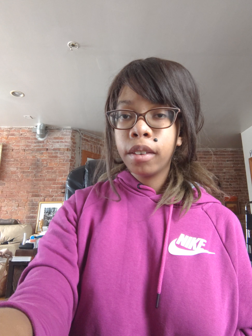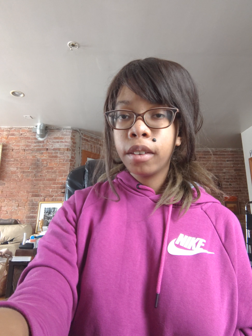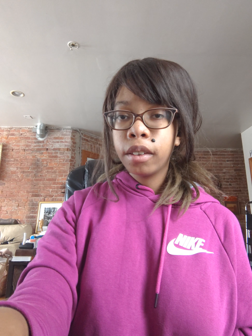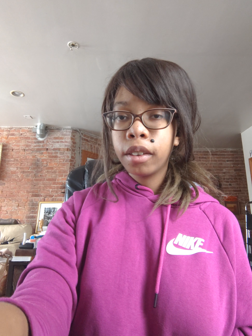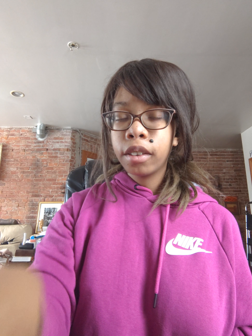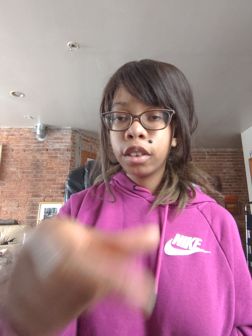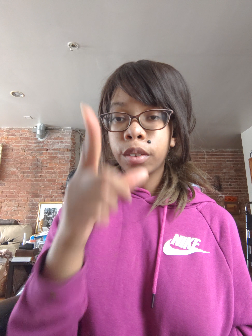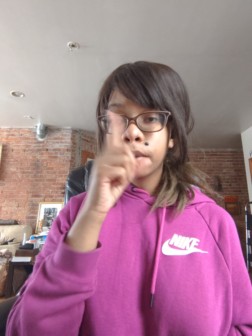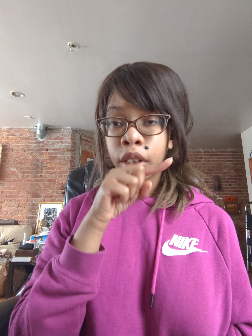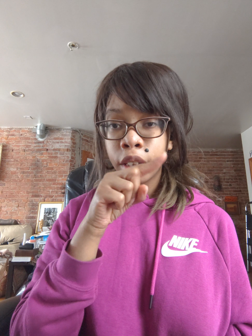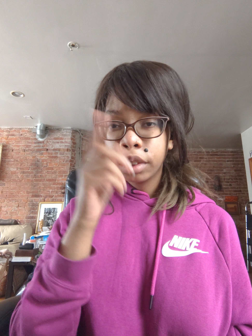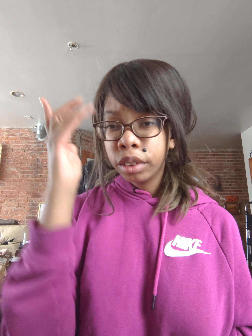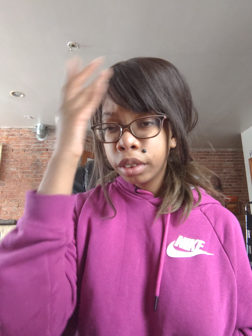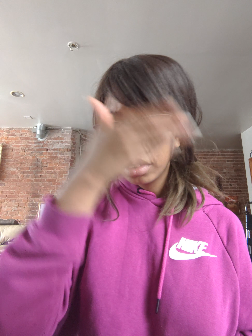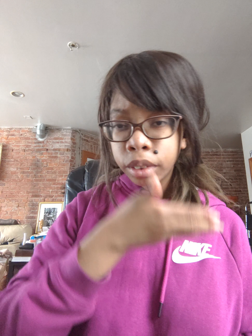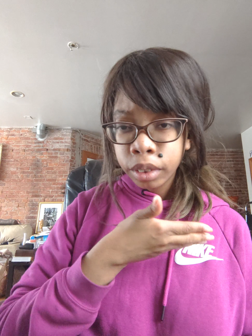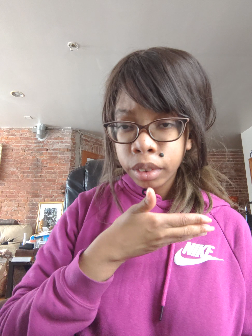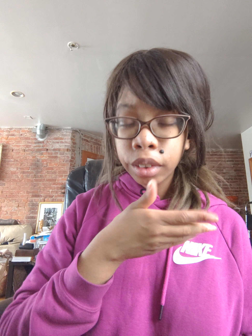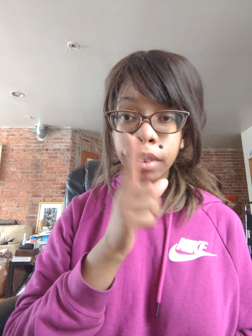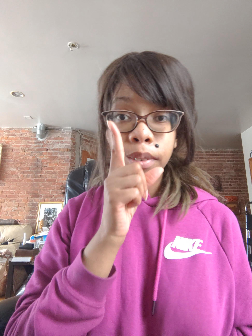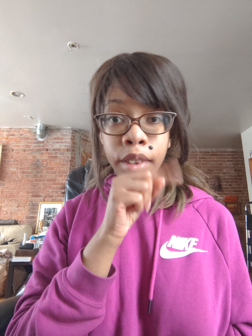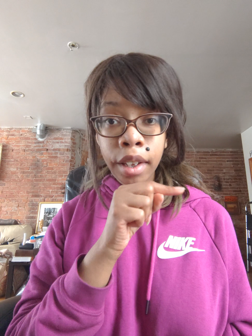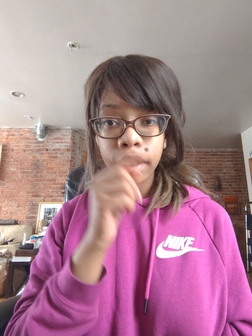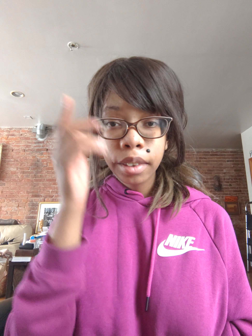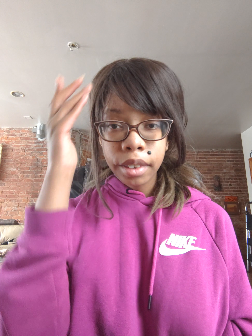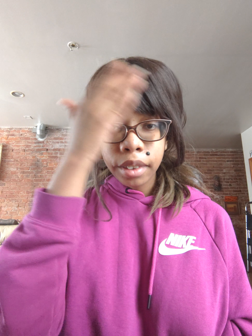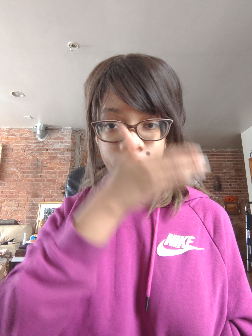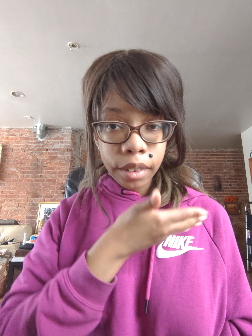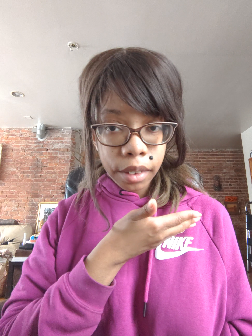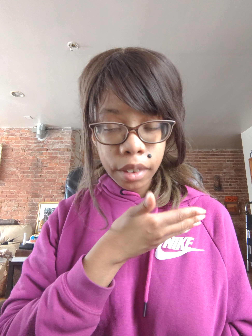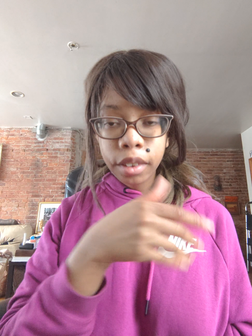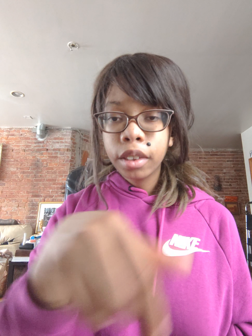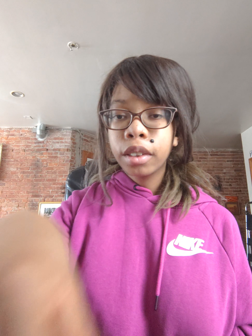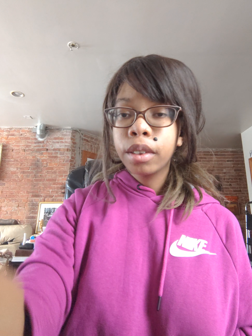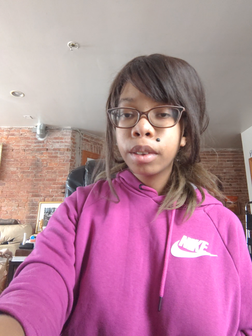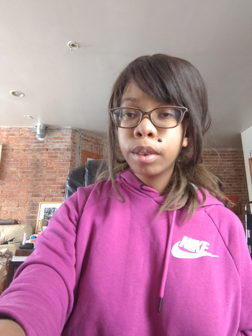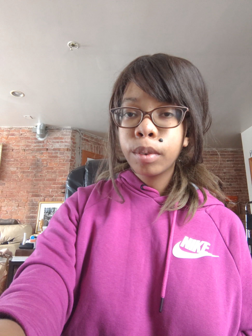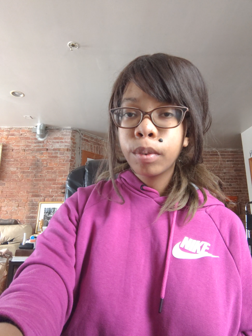pretend